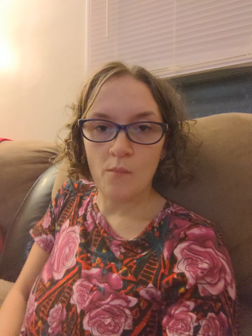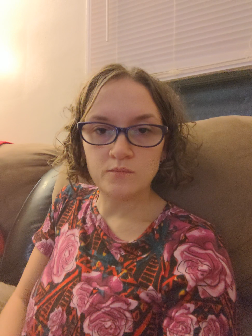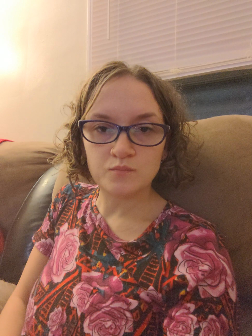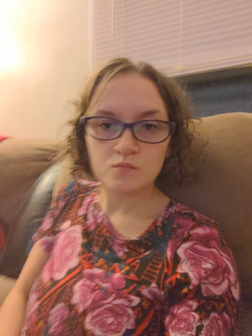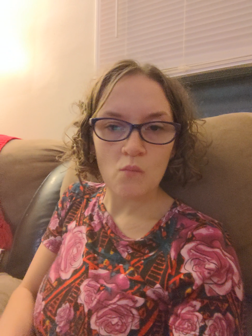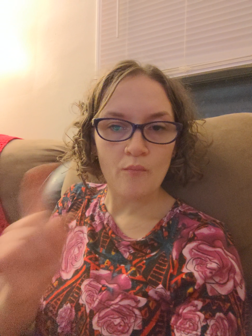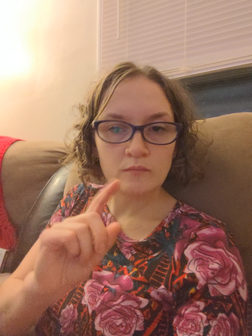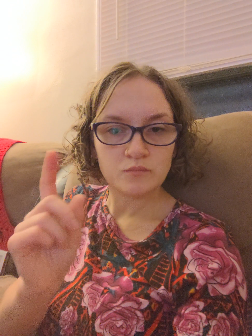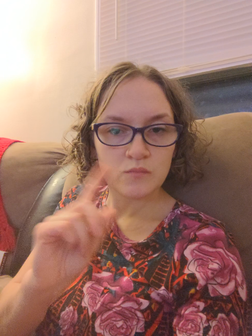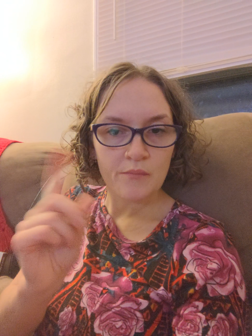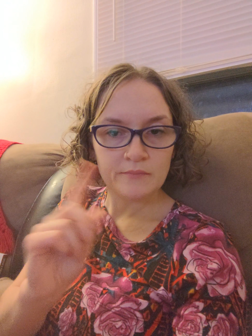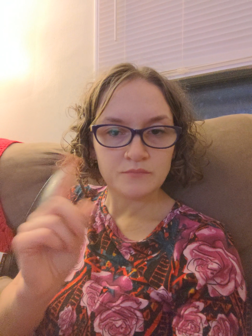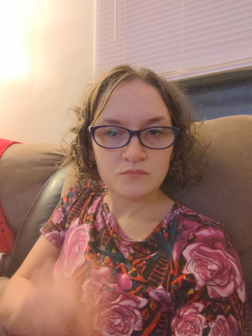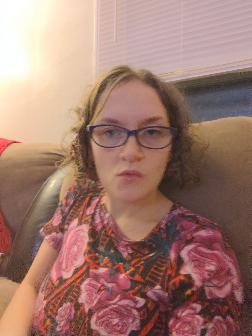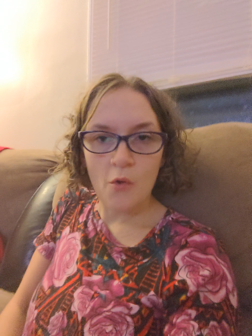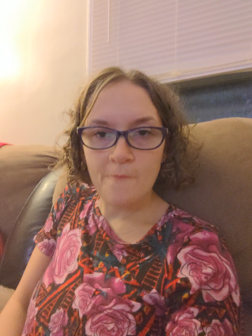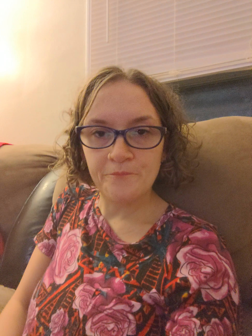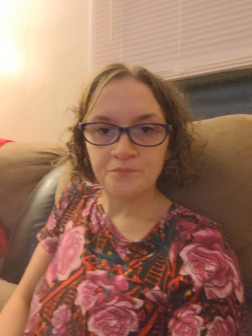where